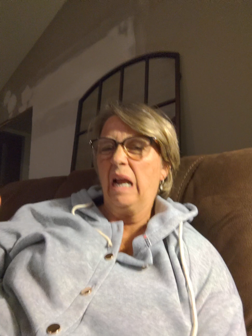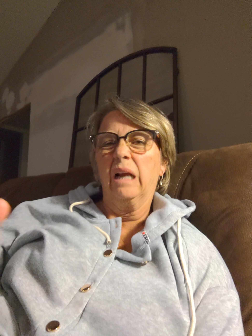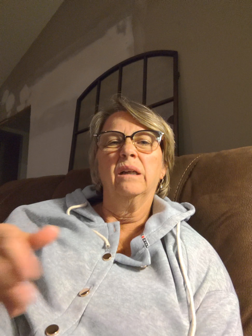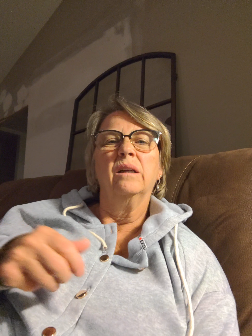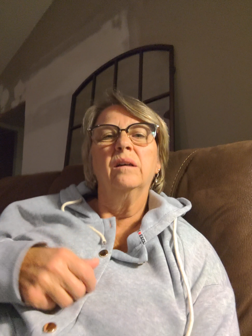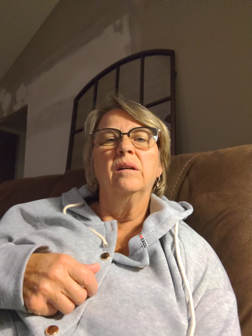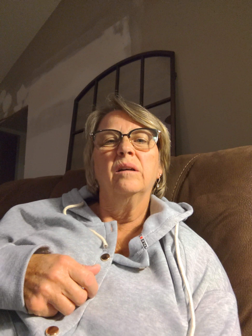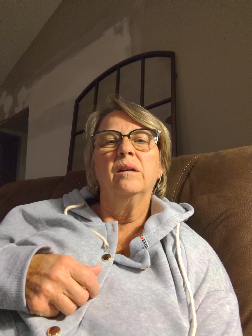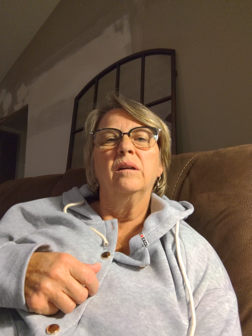yucky